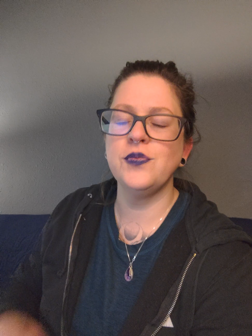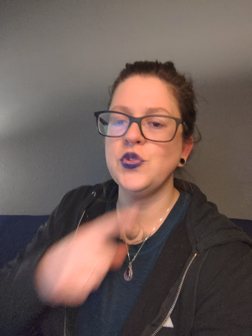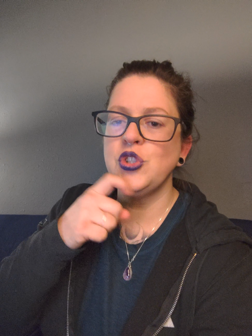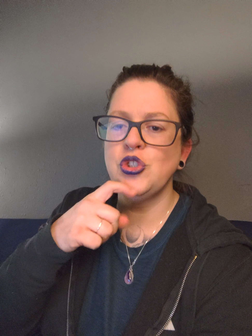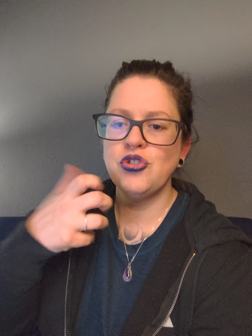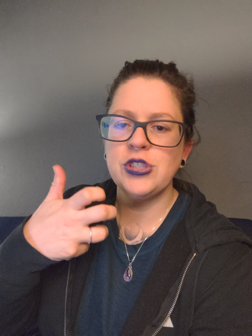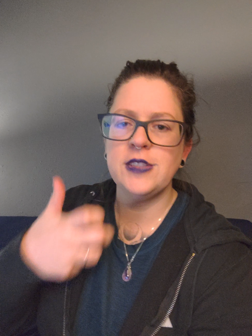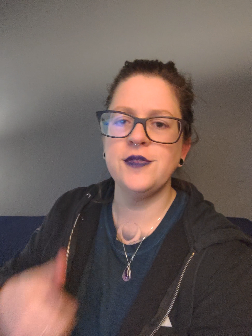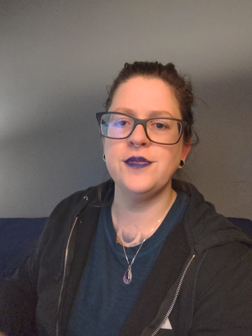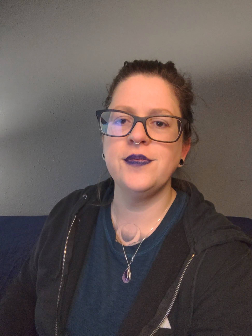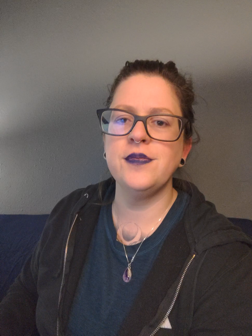dryer